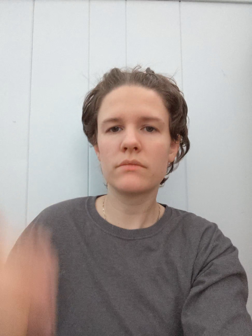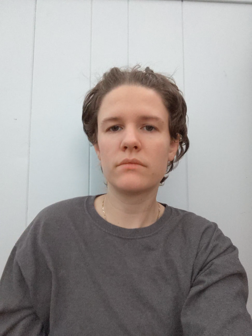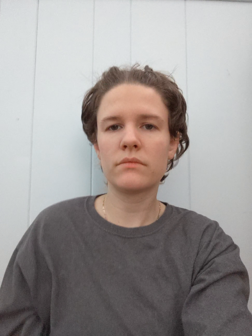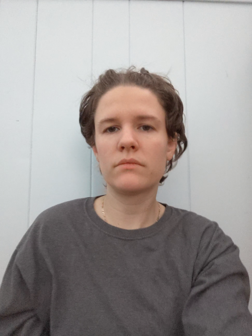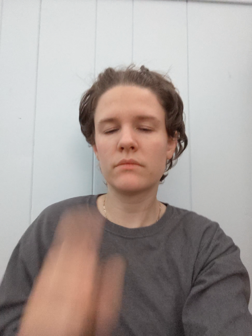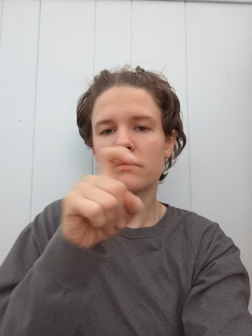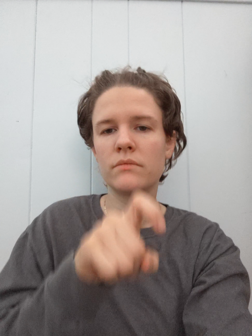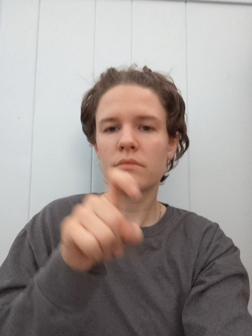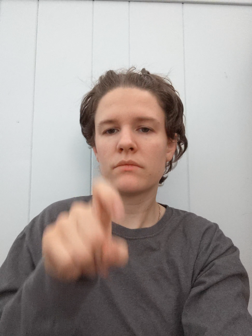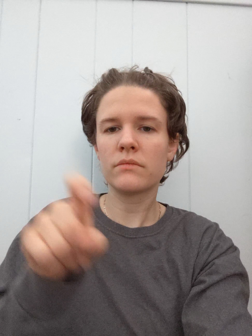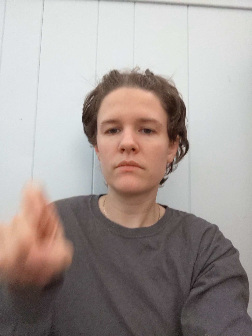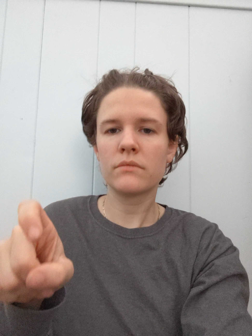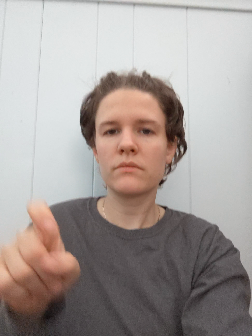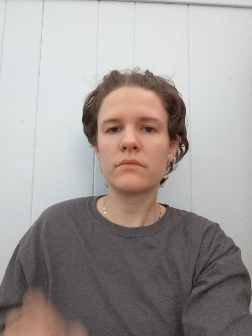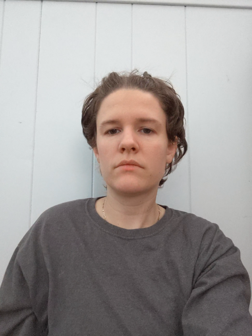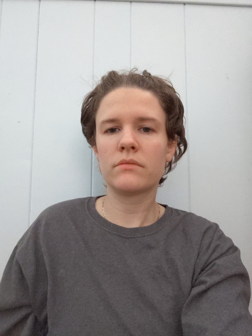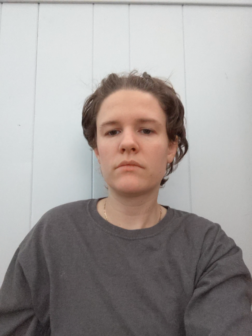closet